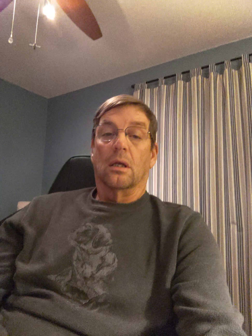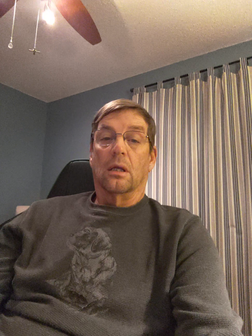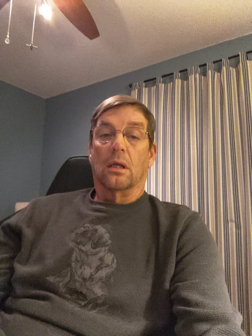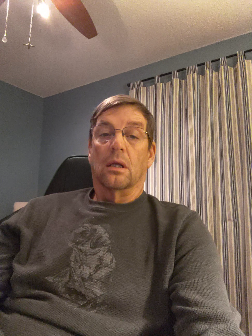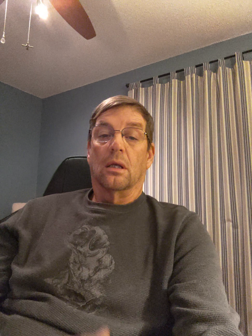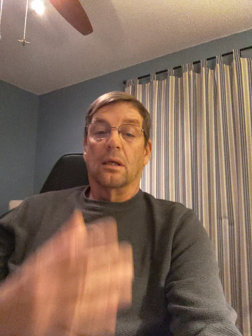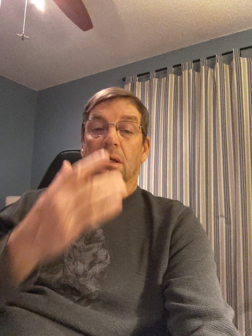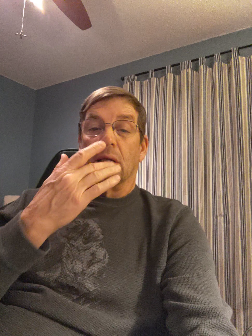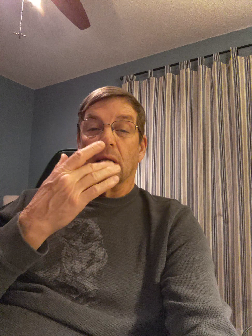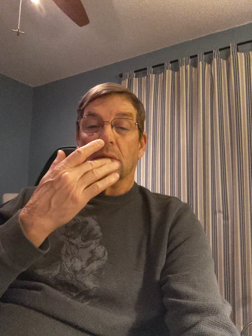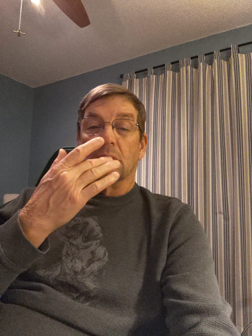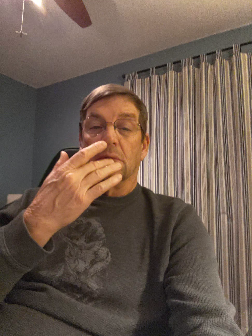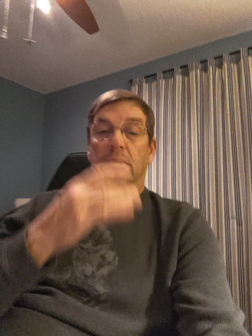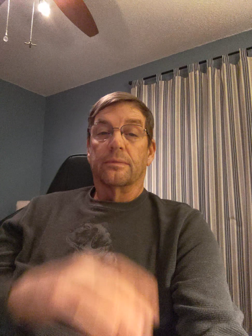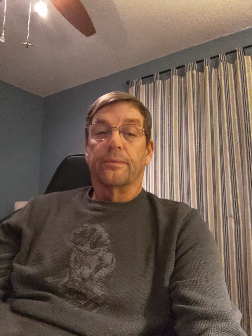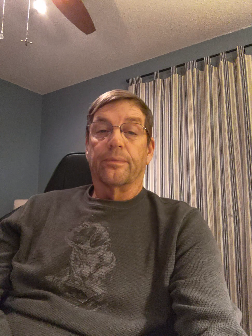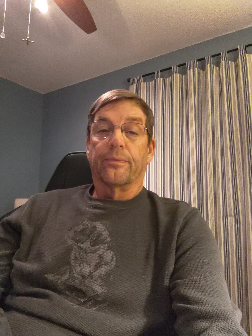taste